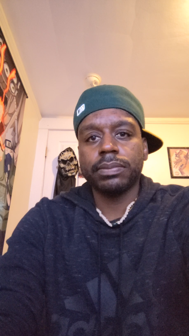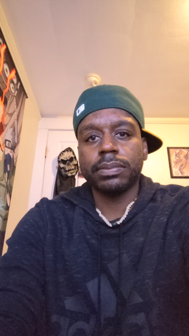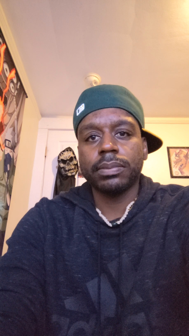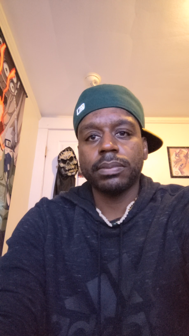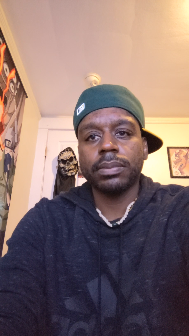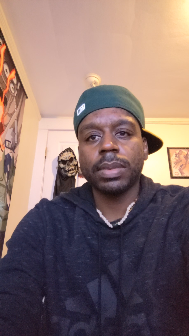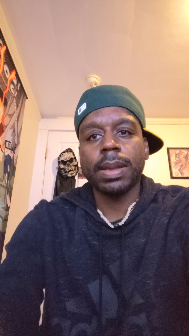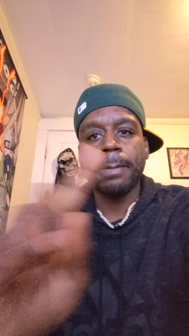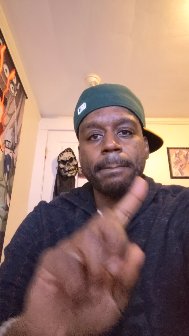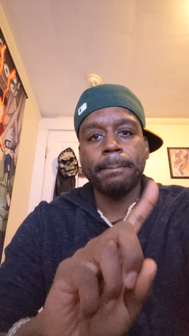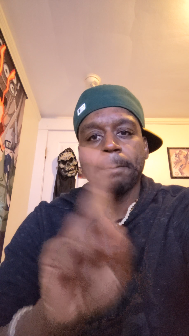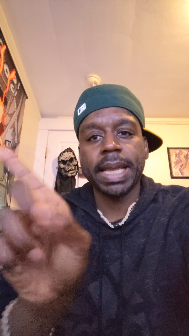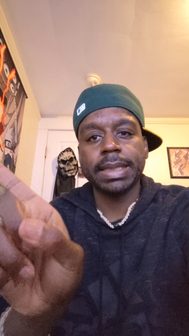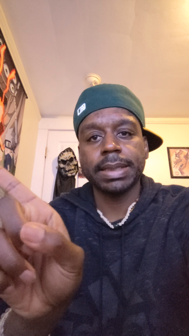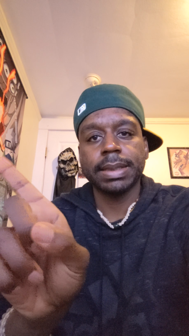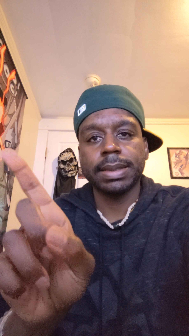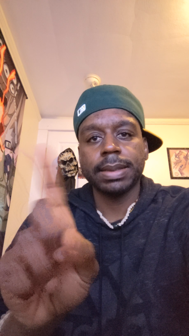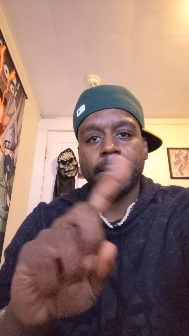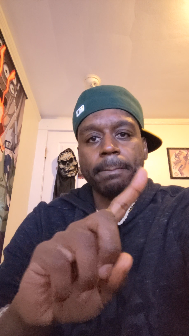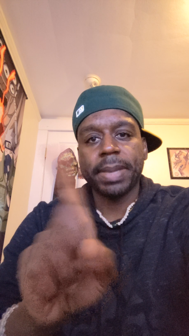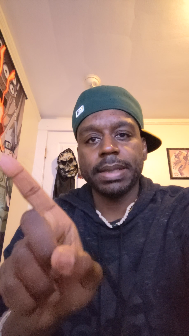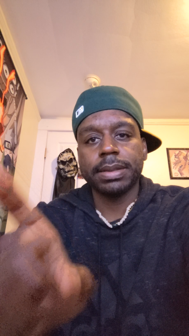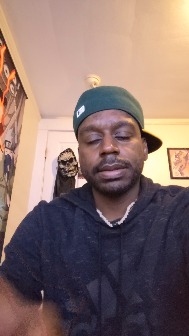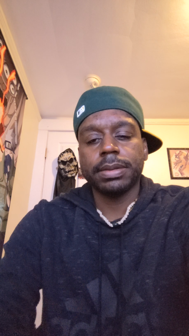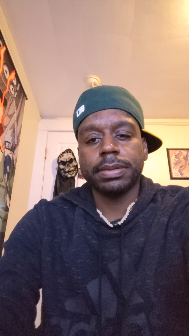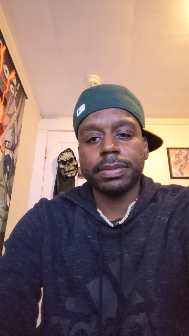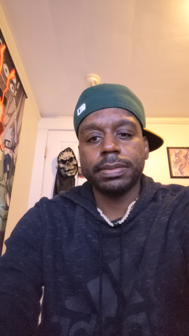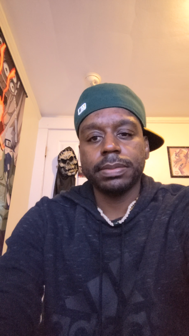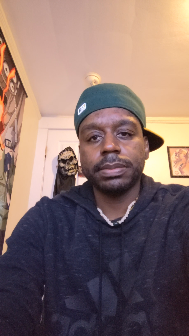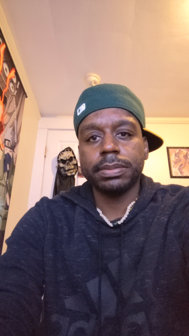but